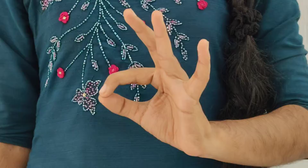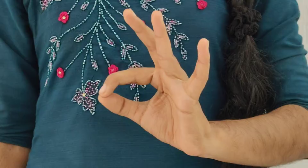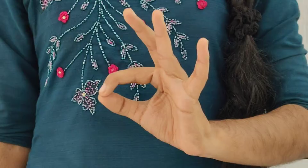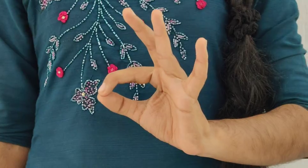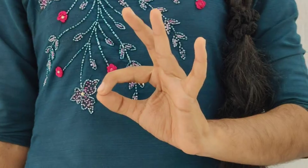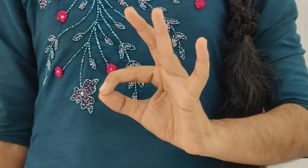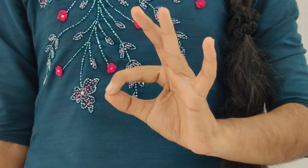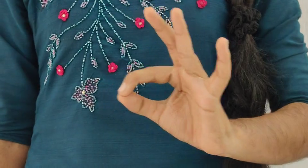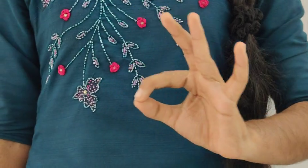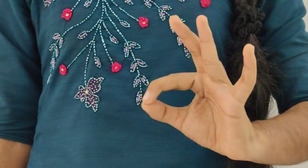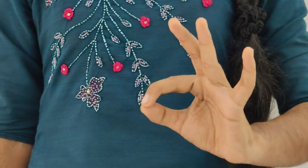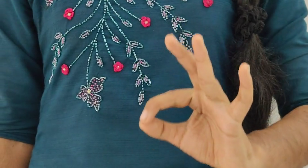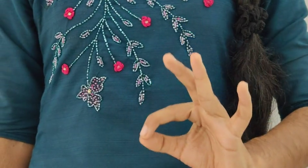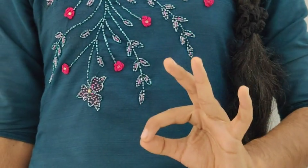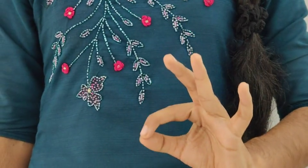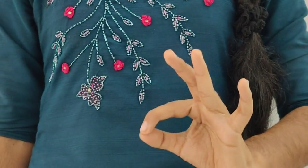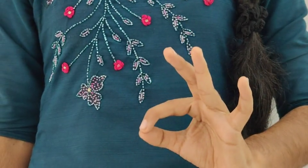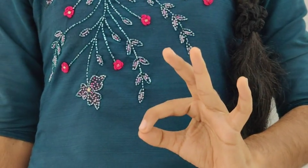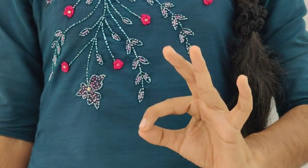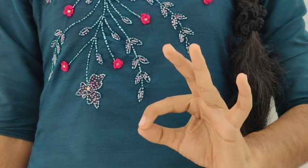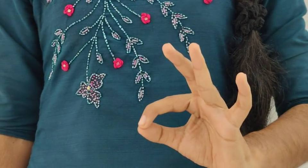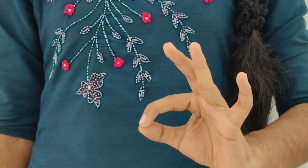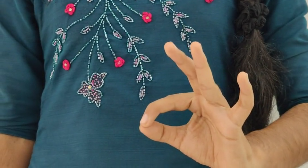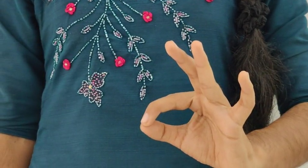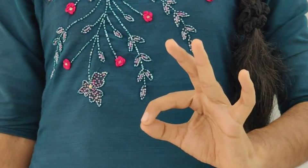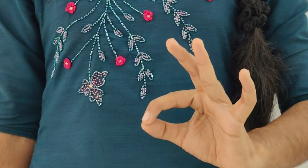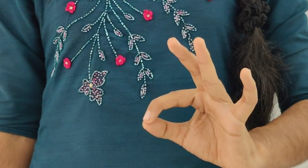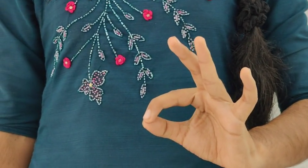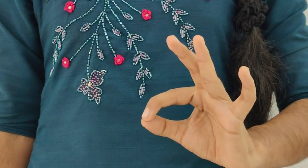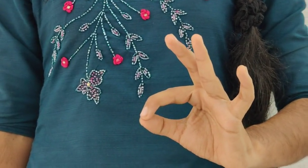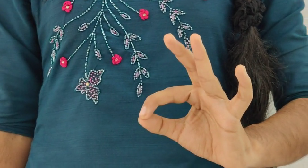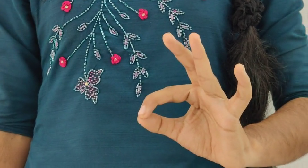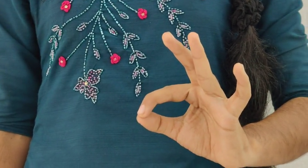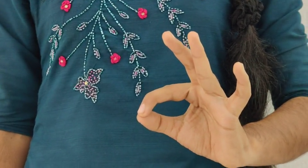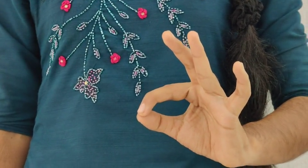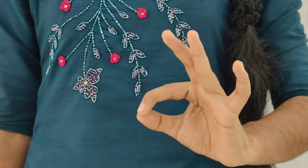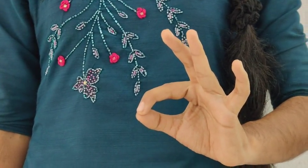ഔ